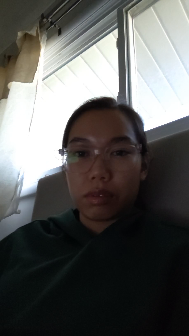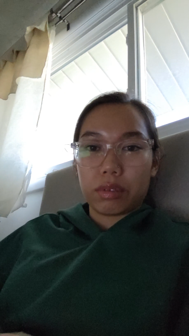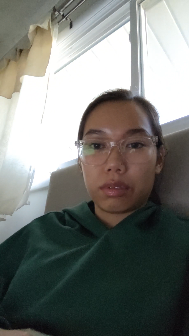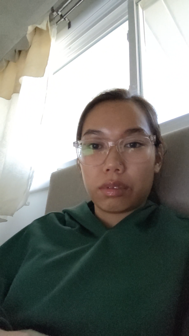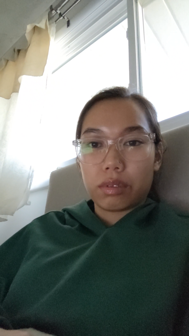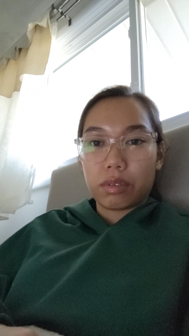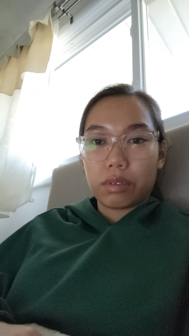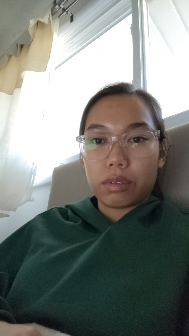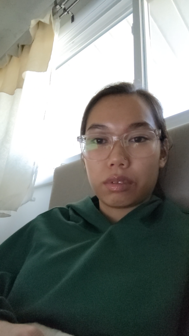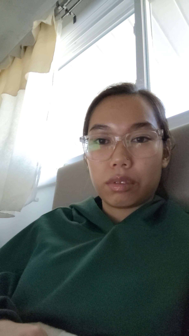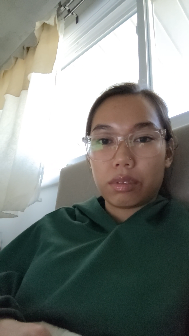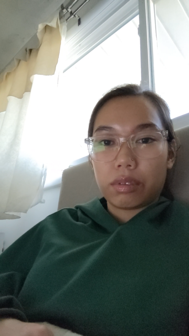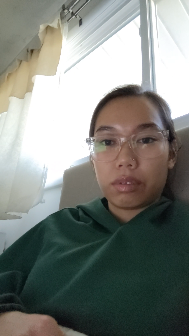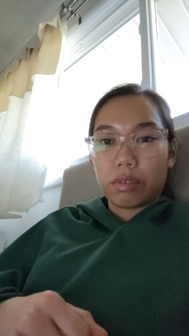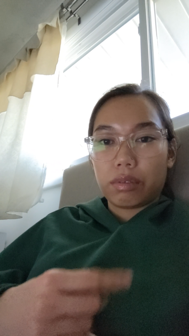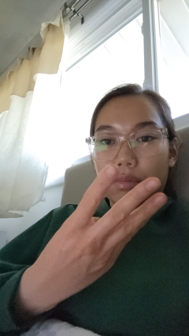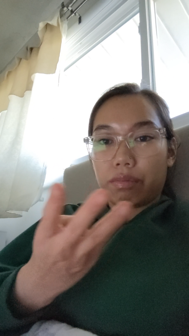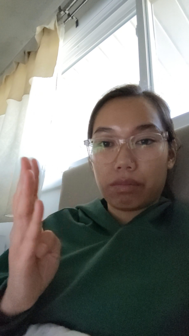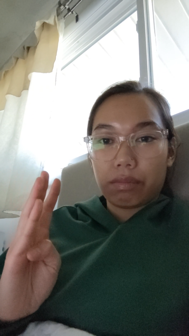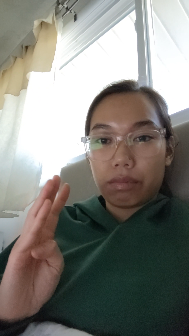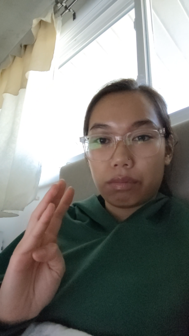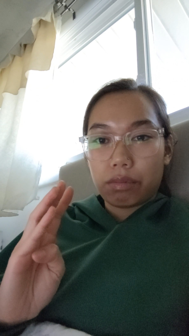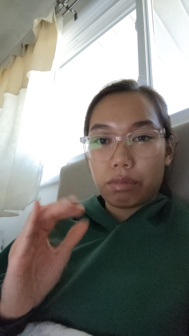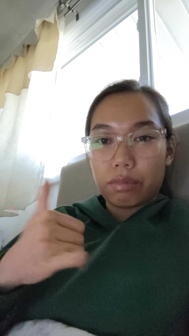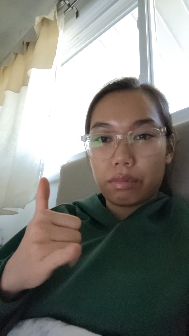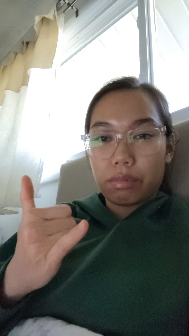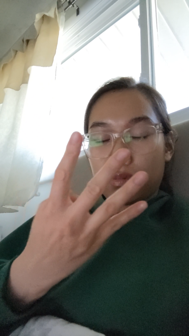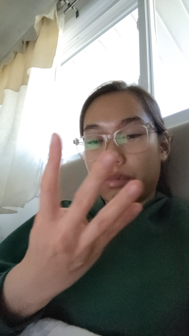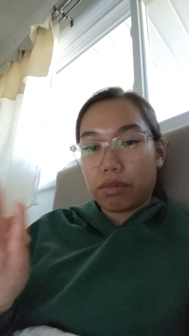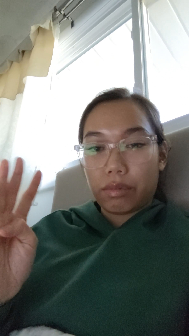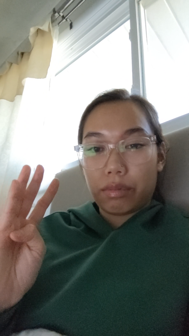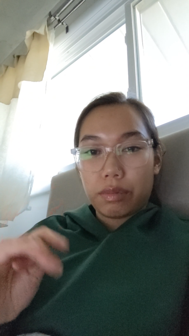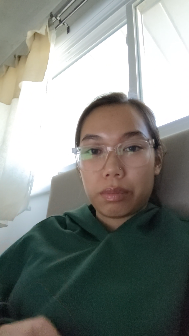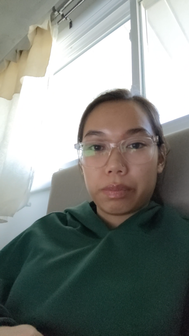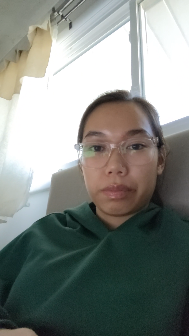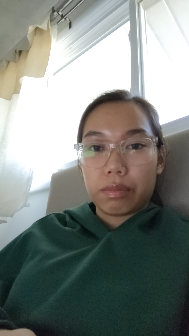playpen